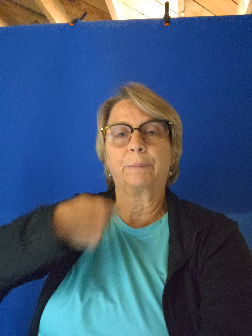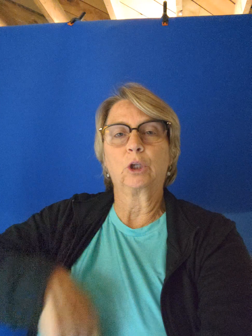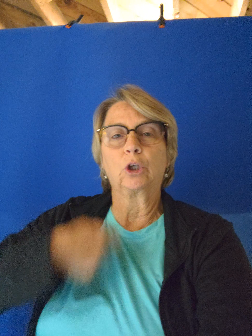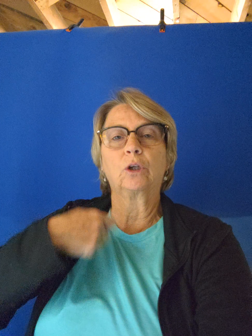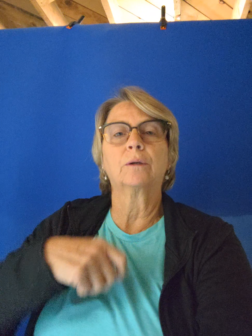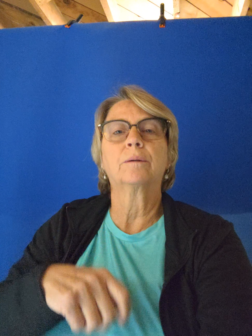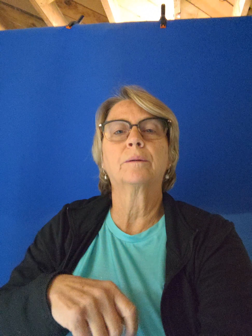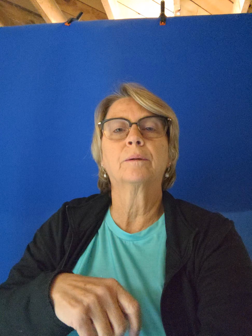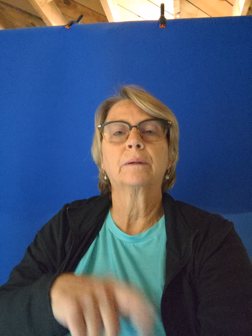zipper